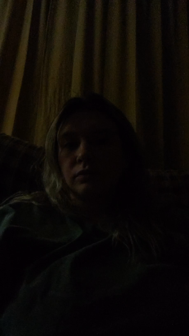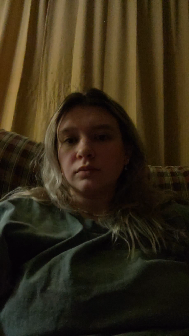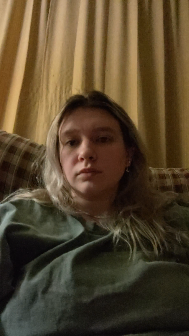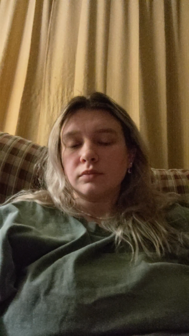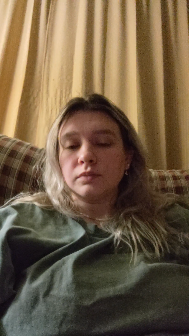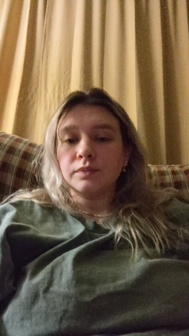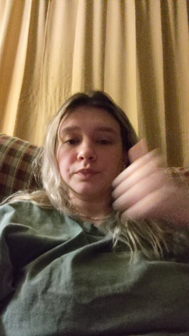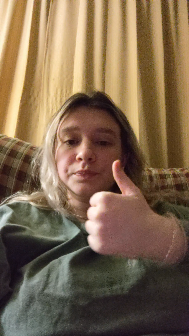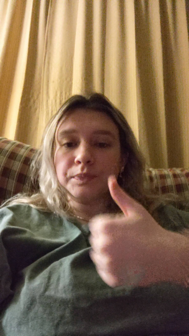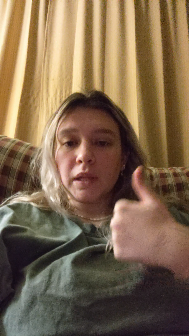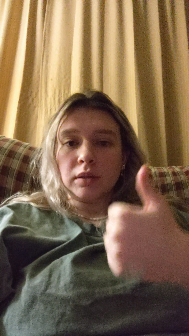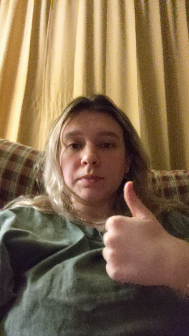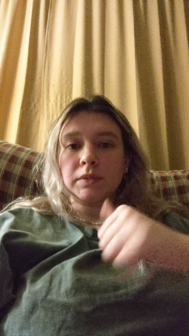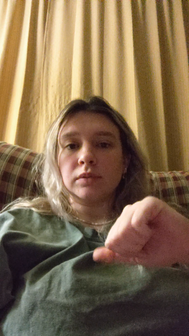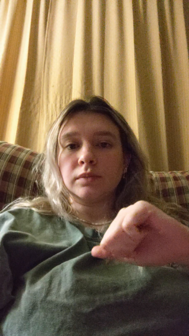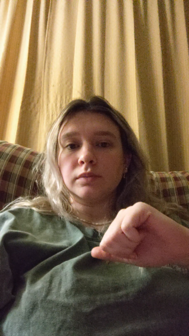basement